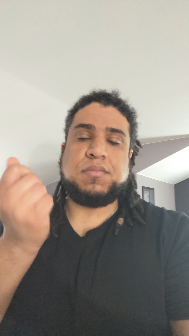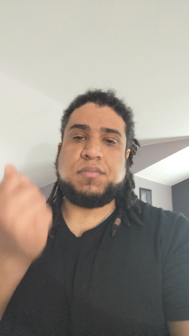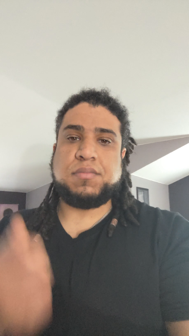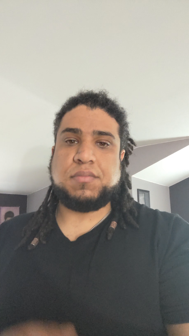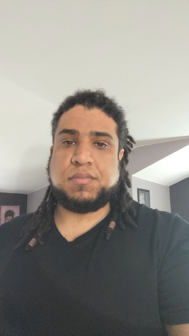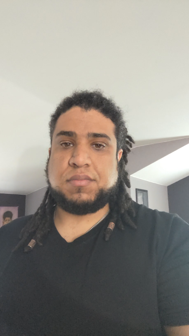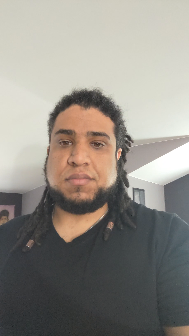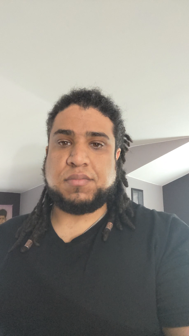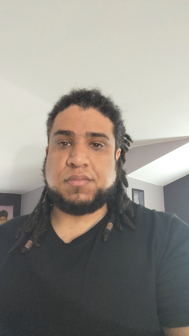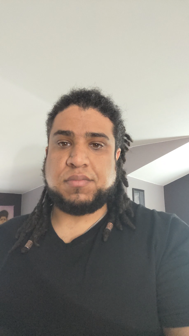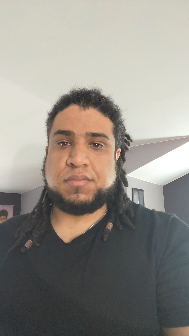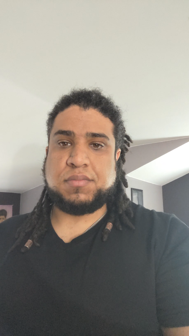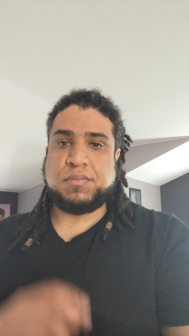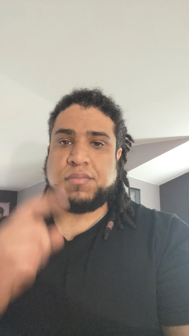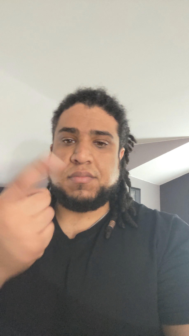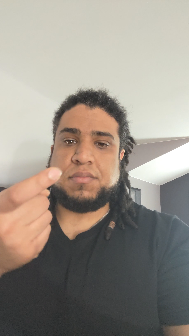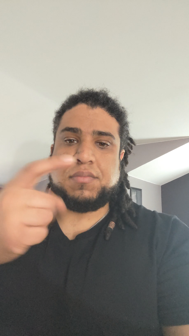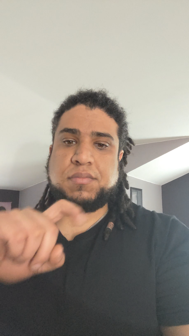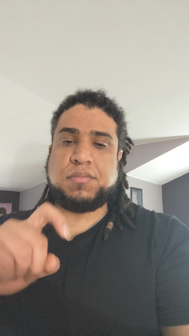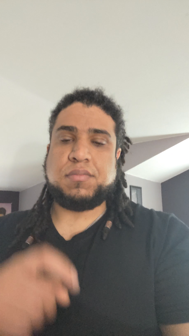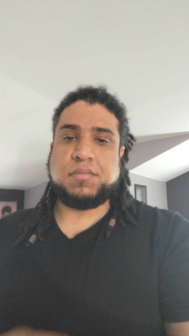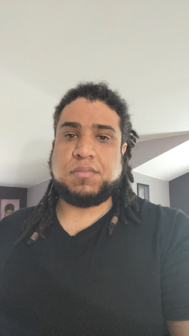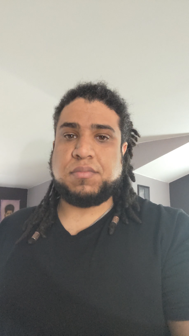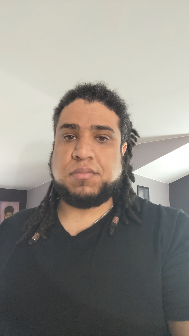friend